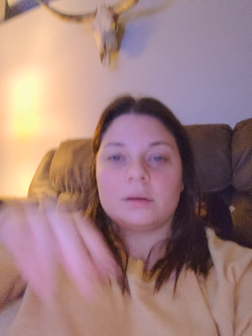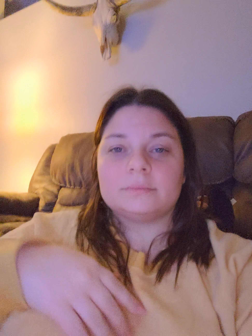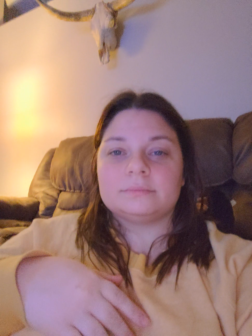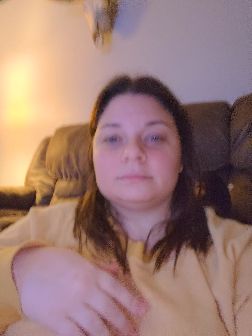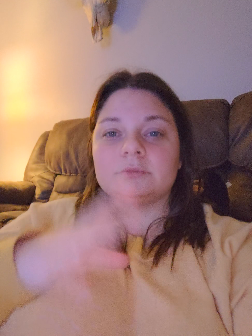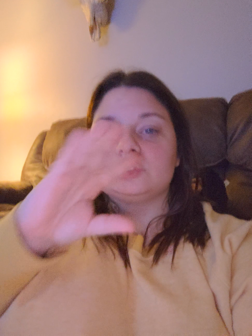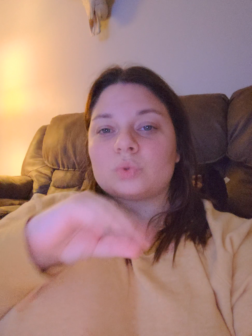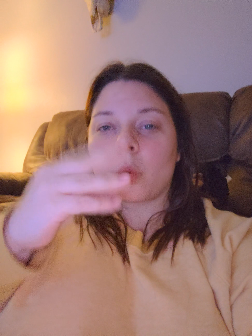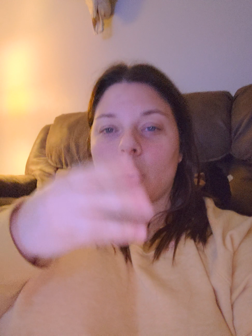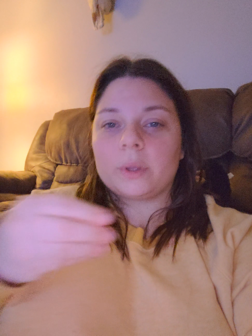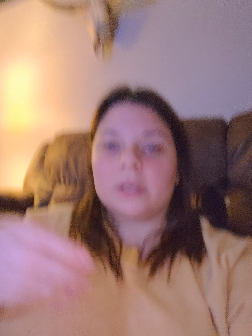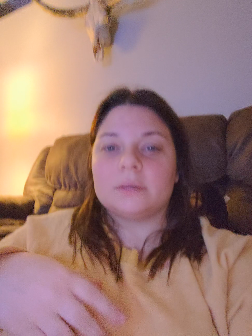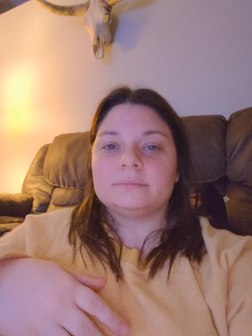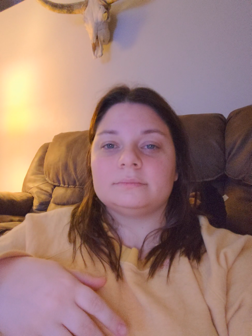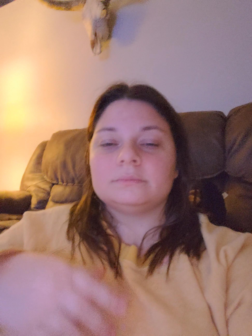story